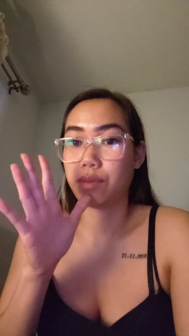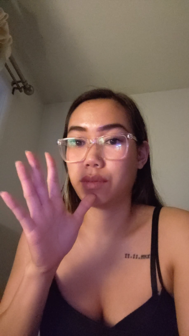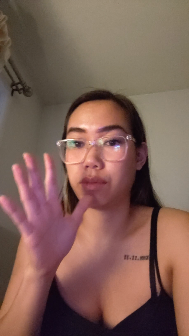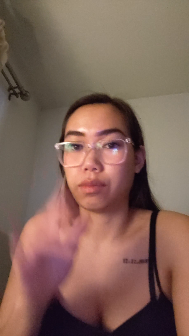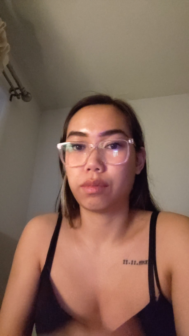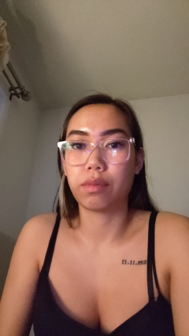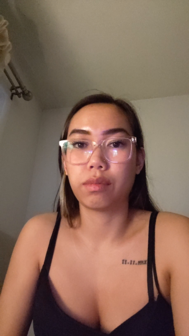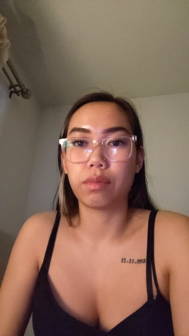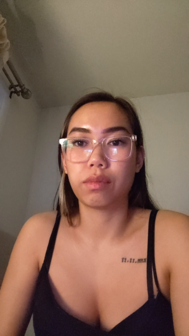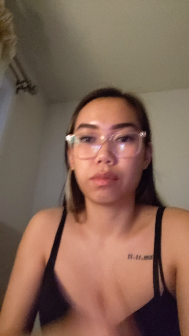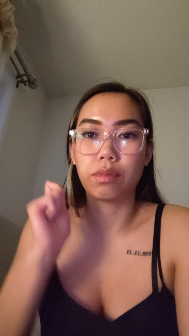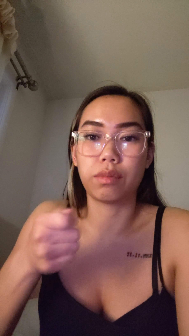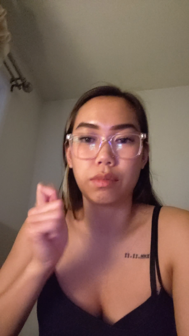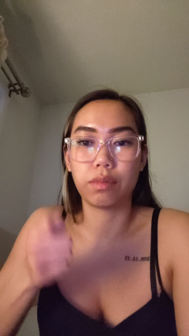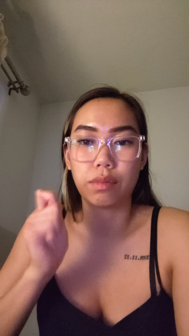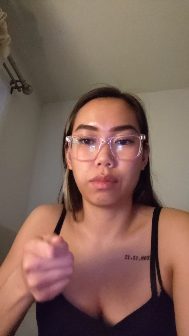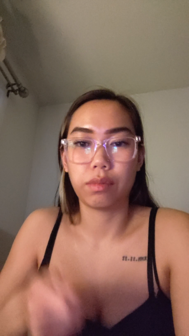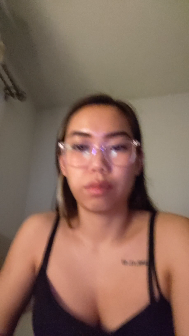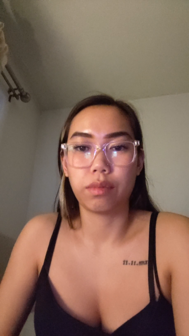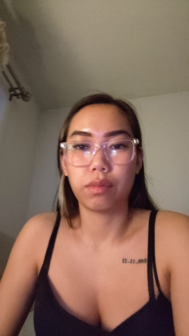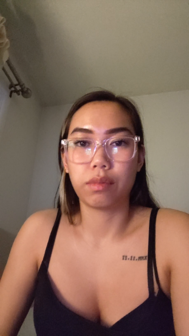hammer